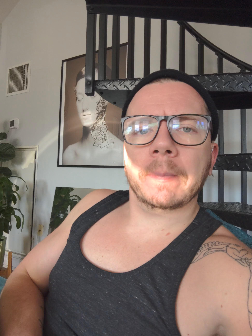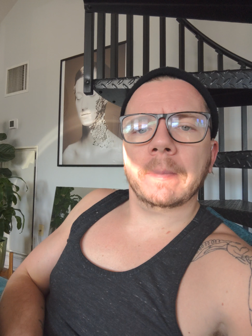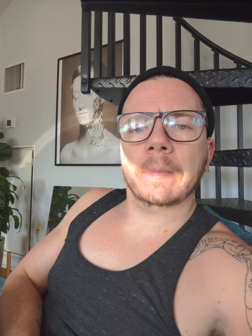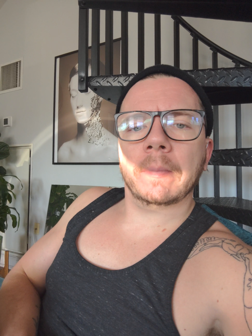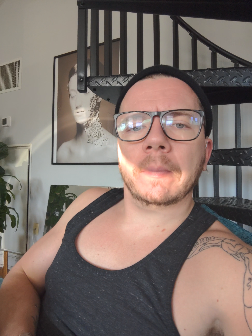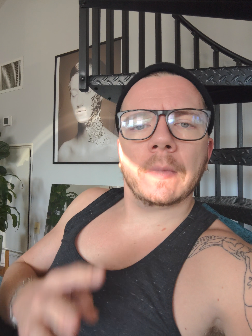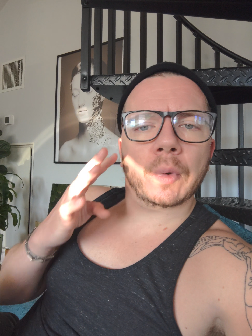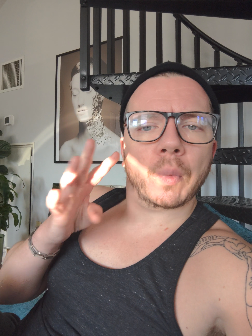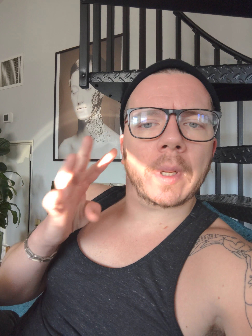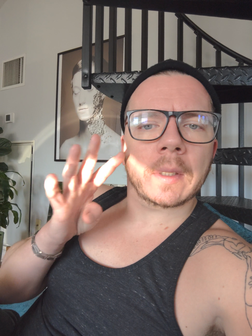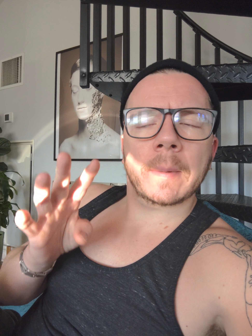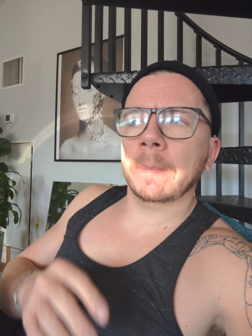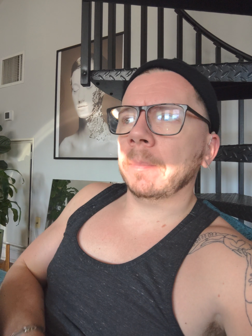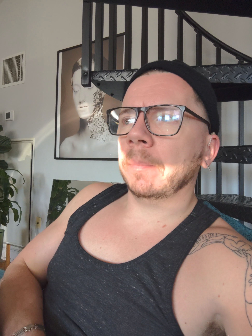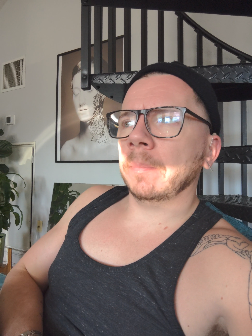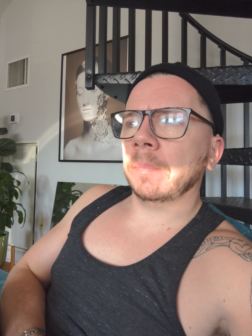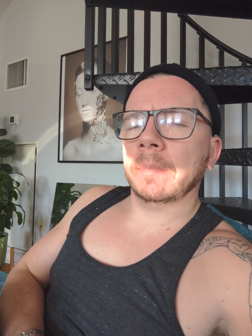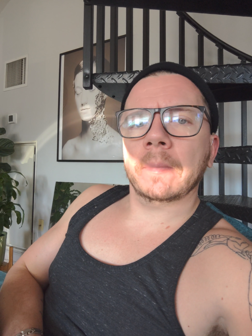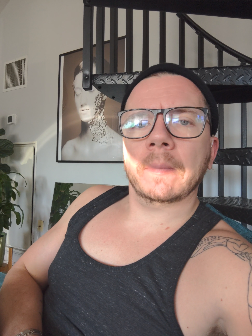noisy